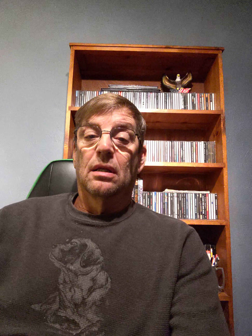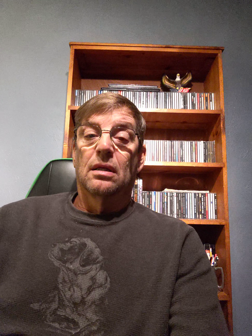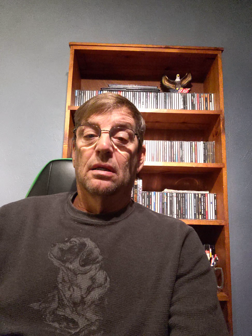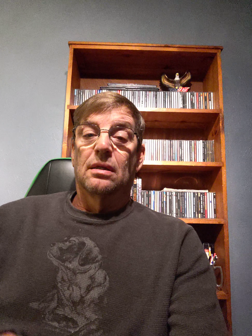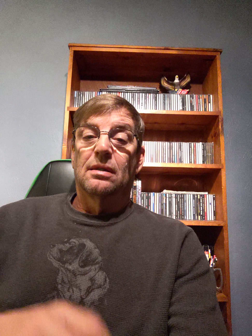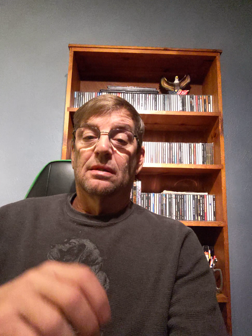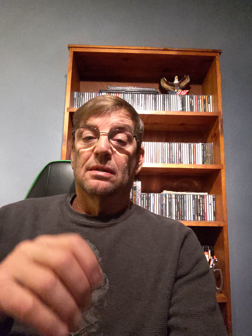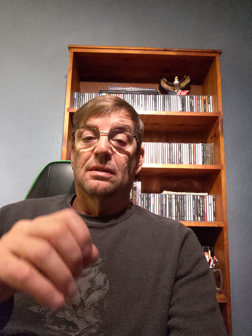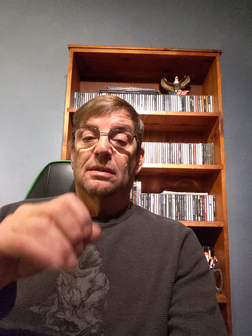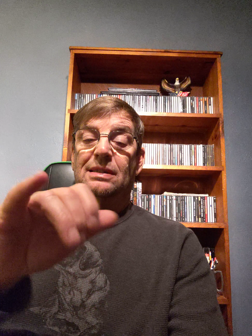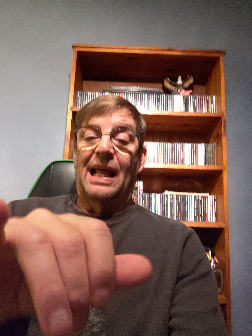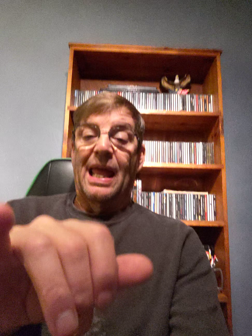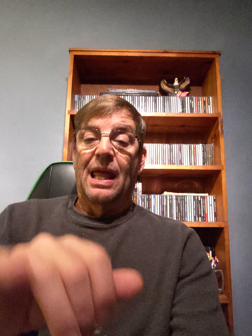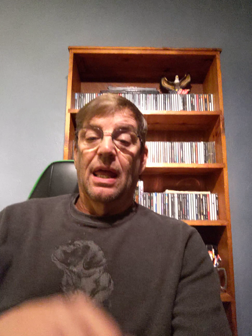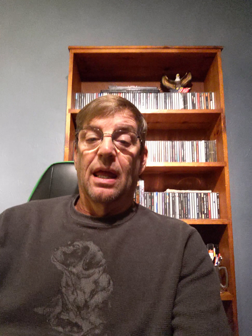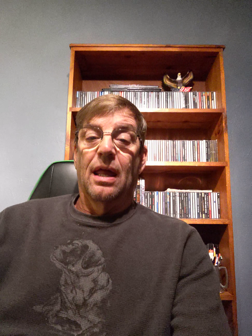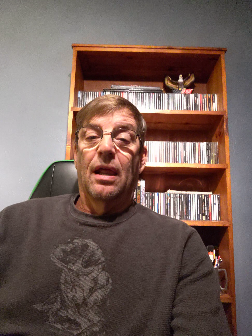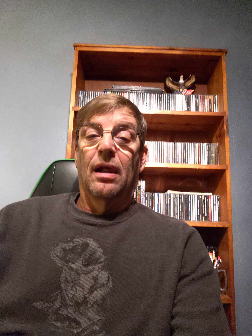stay